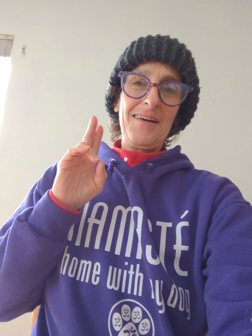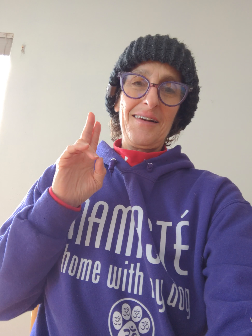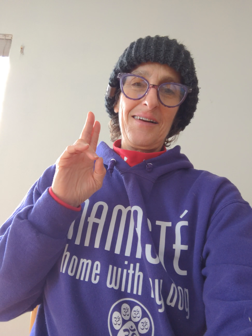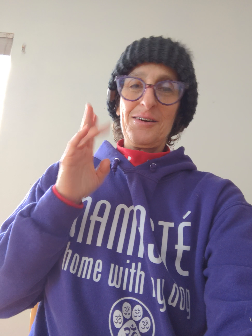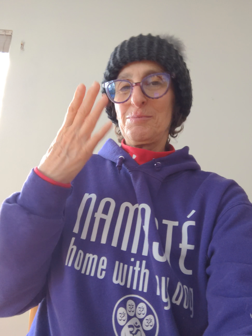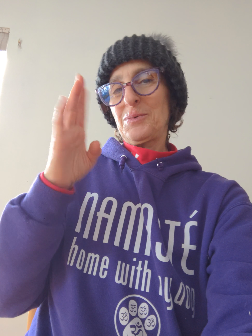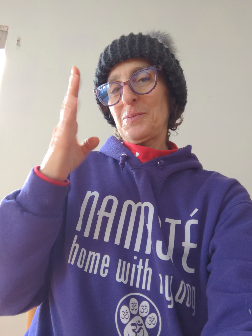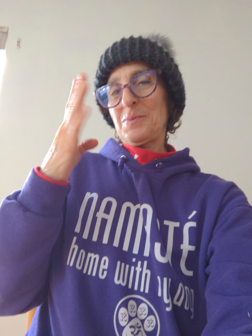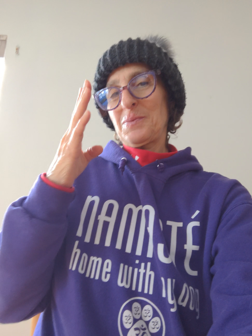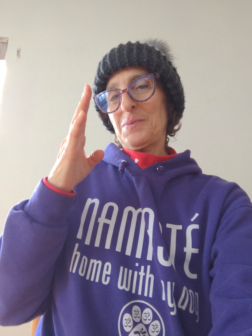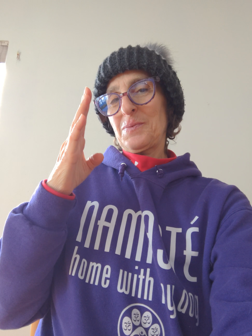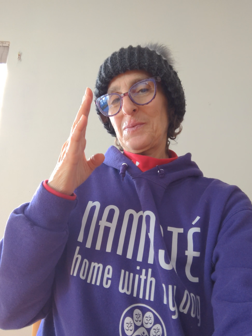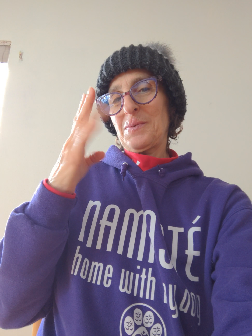blue